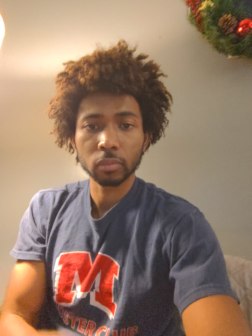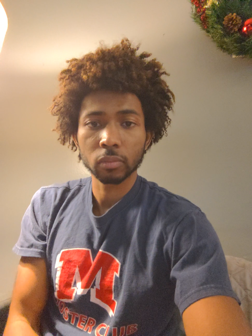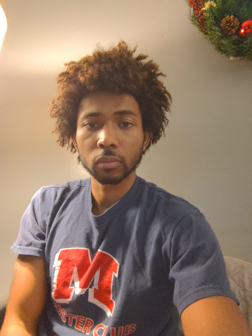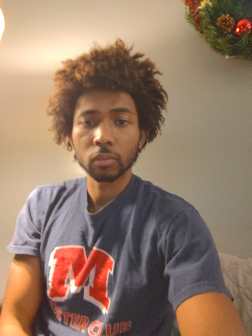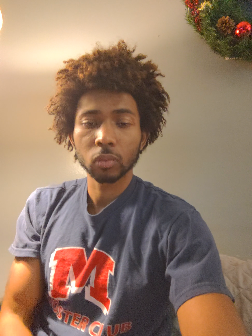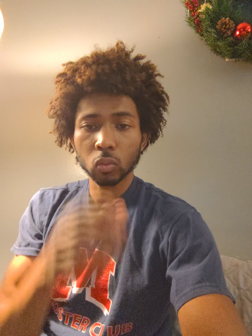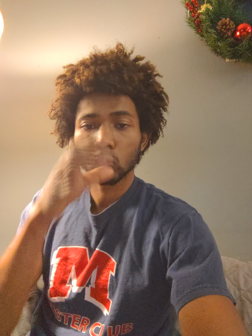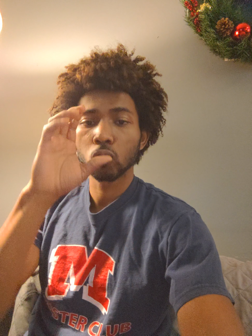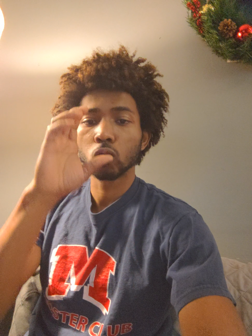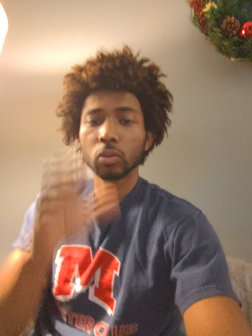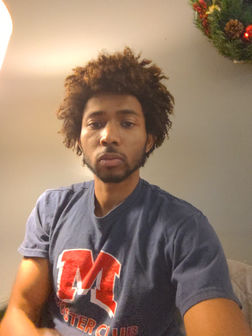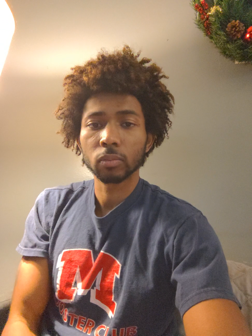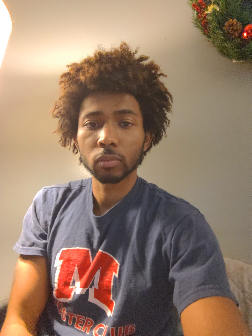drink